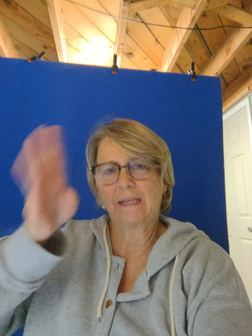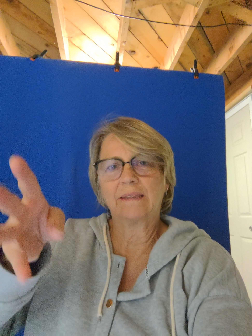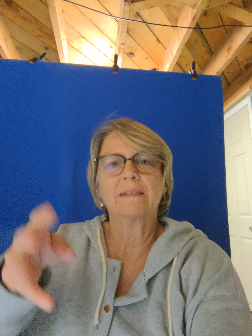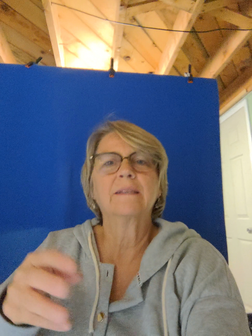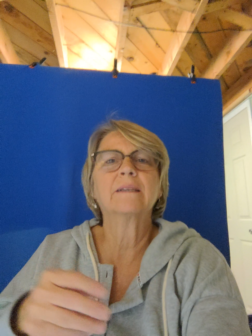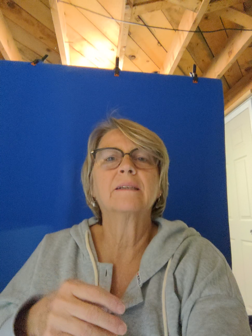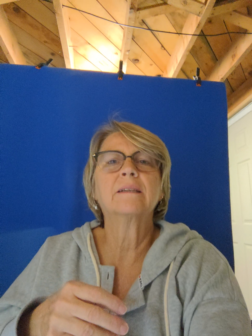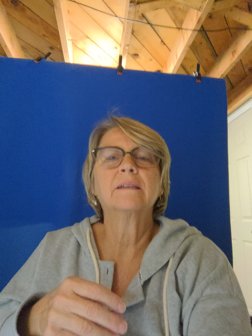pretend